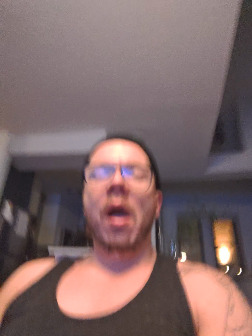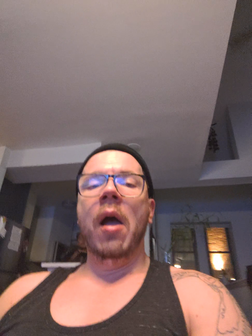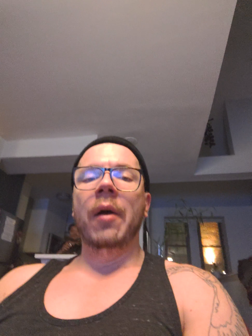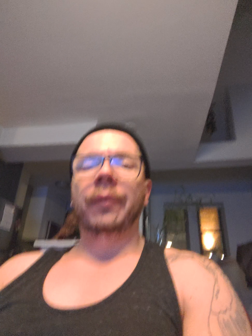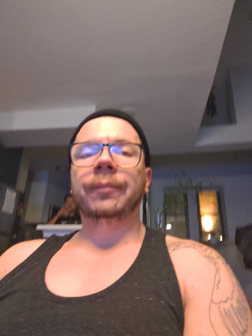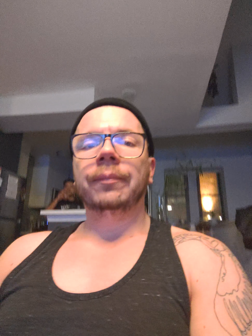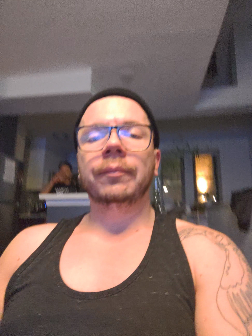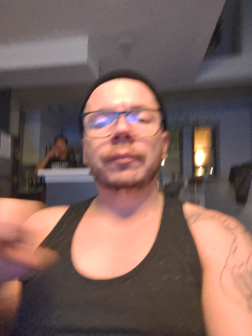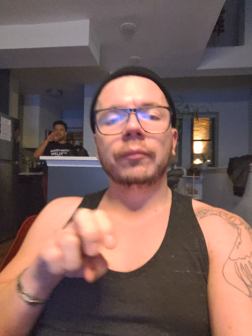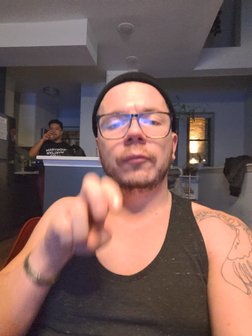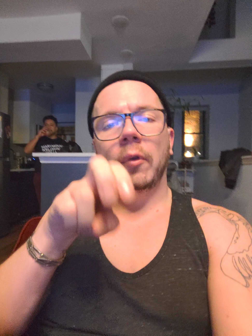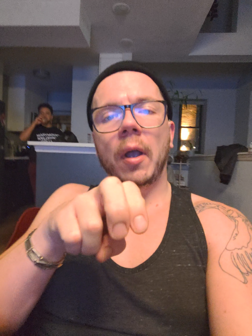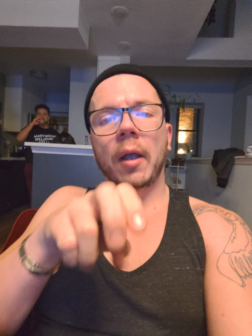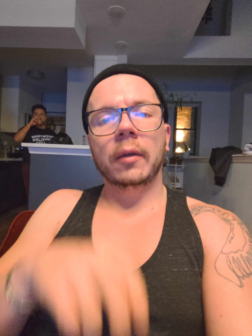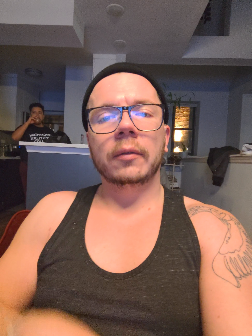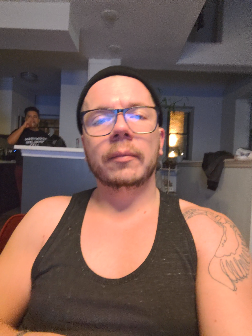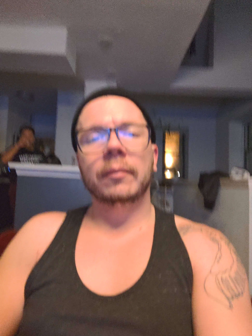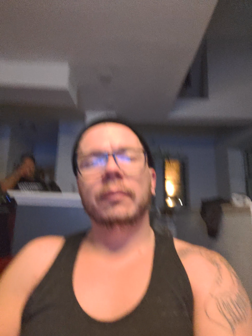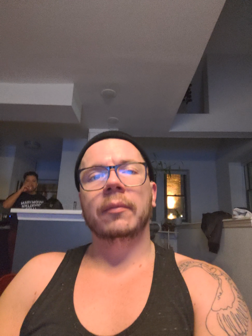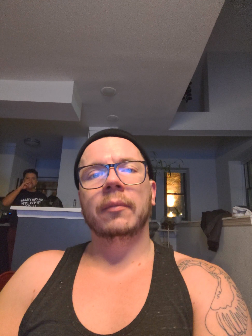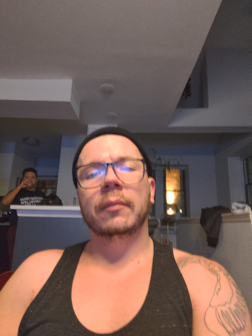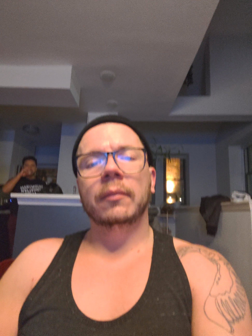ride